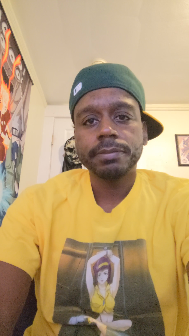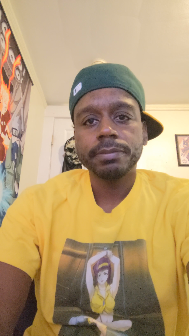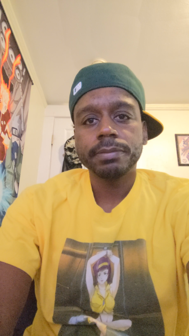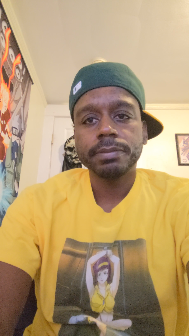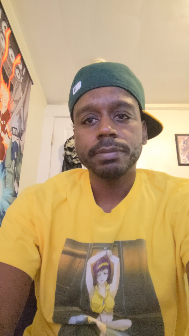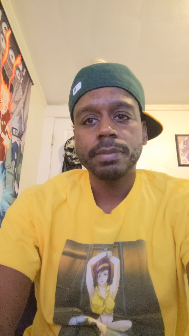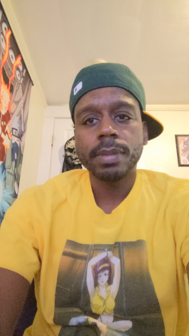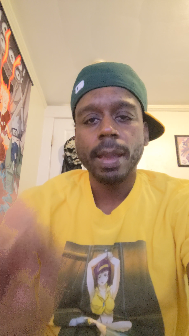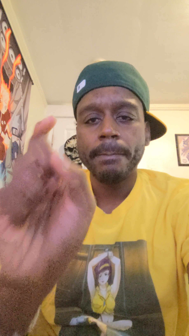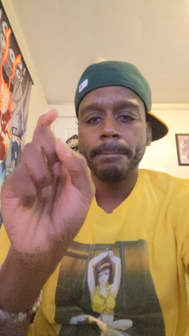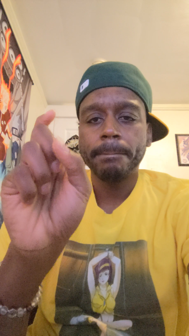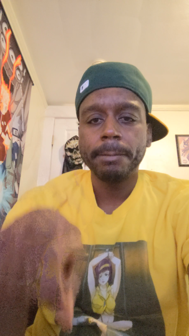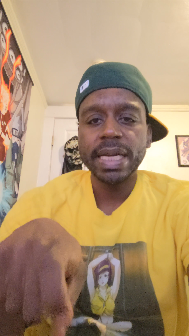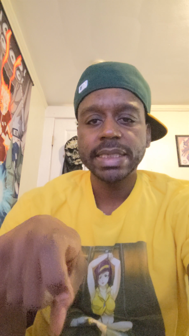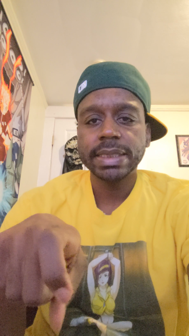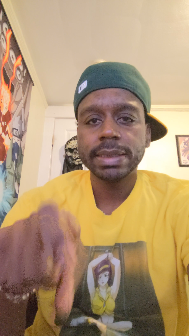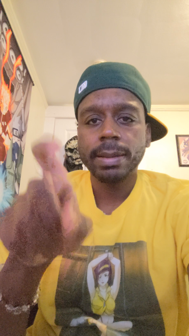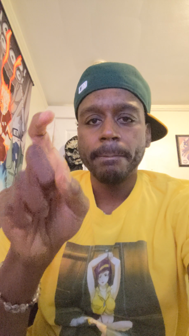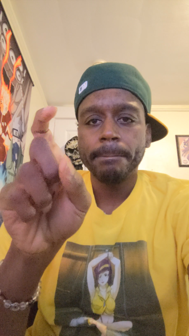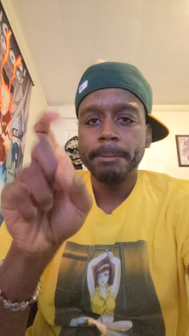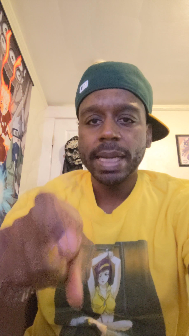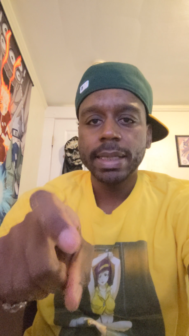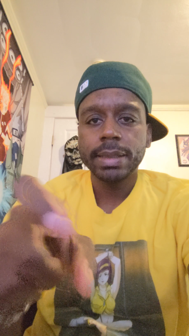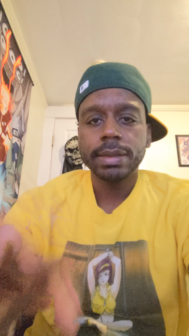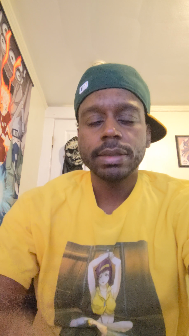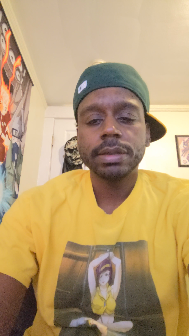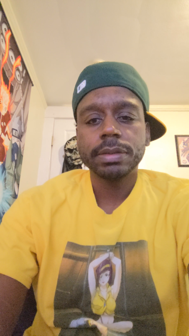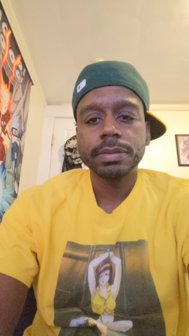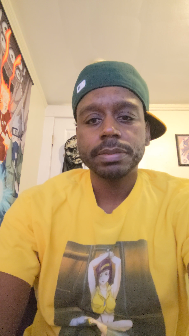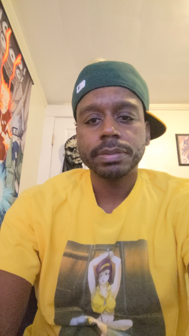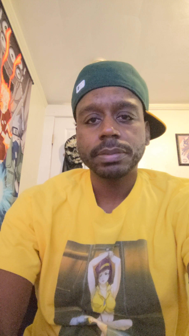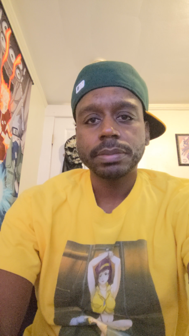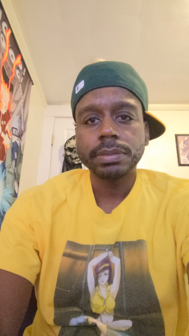must